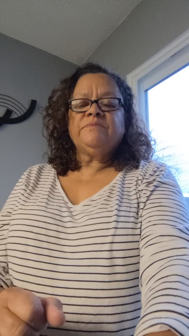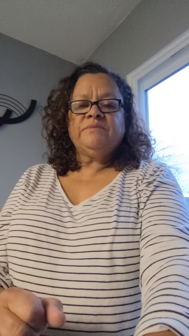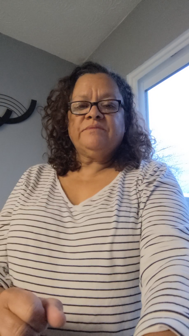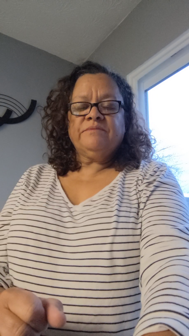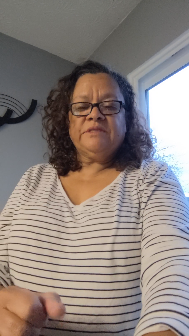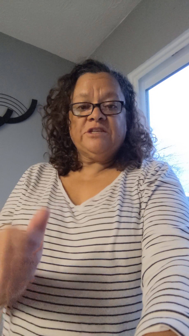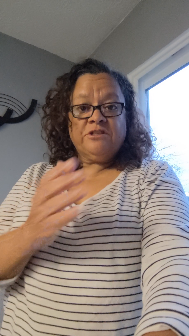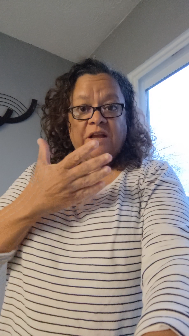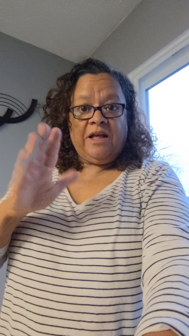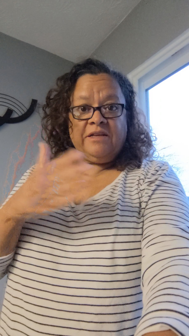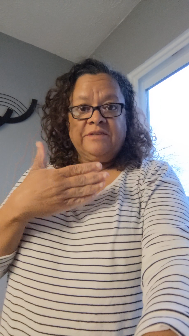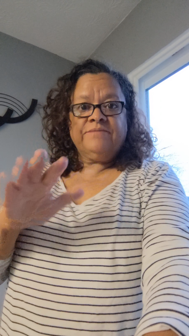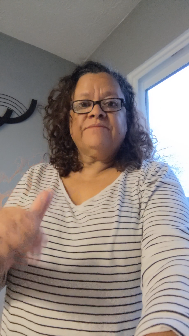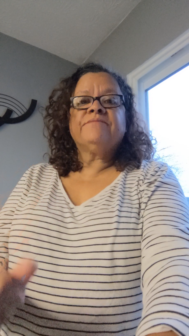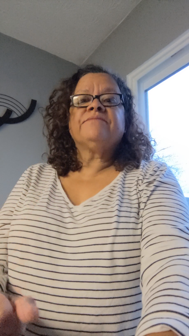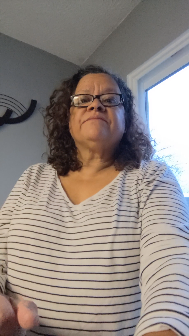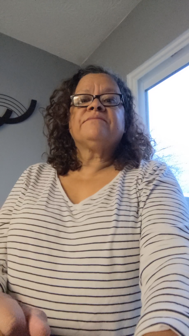share